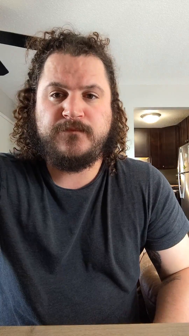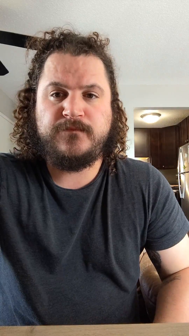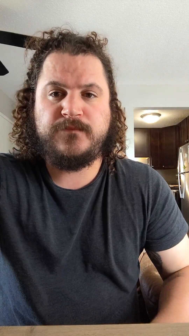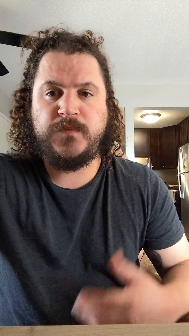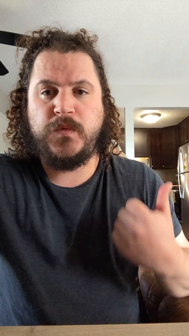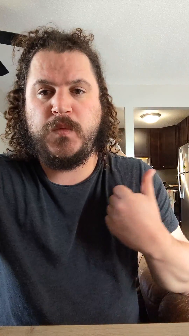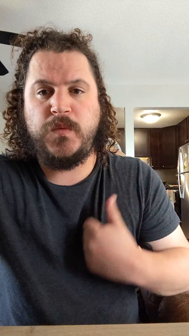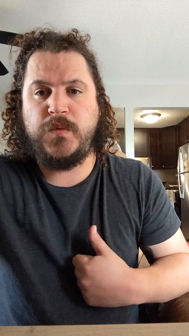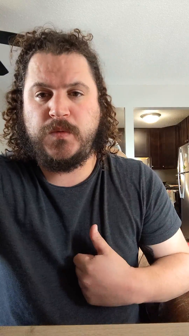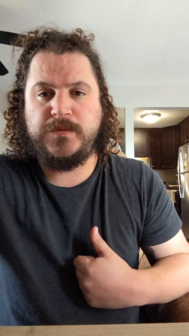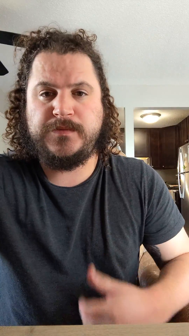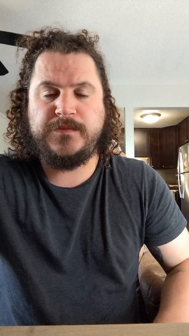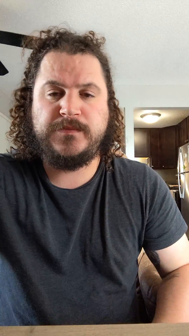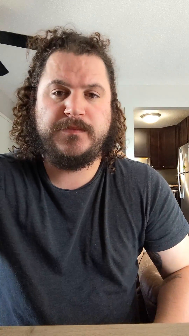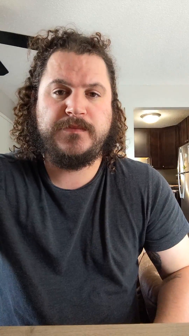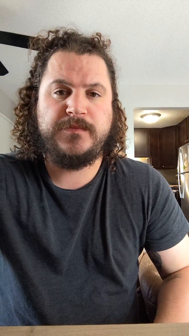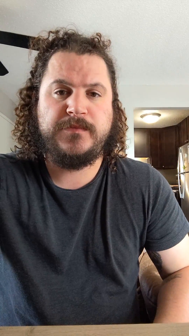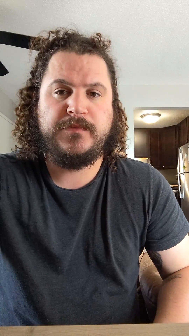coats